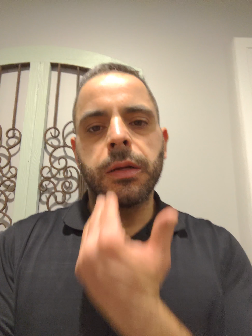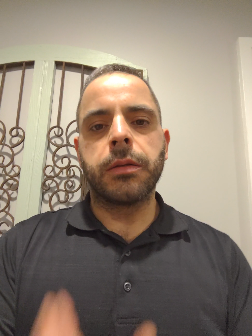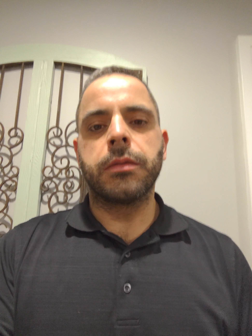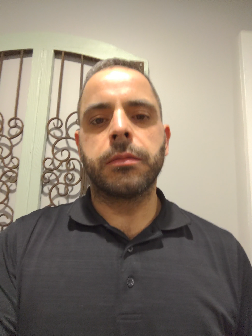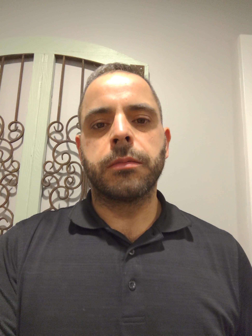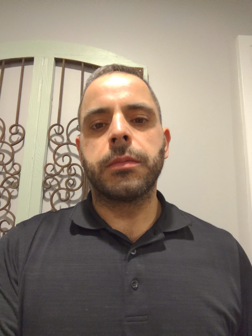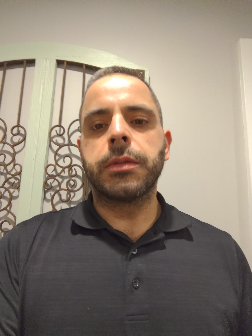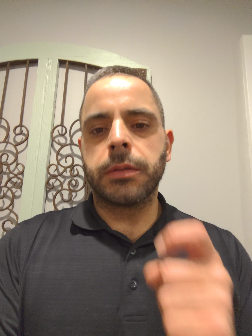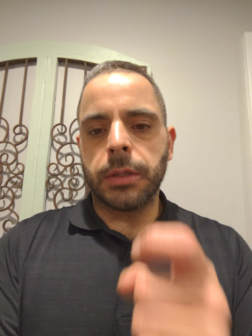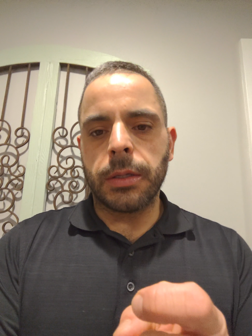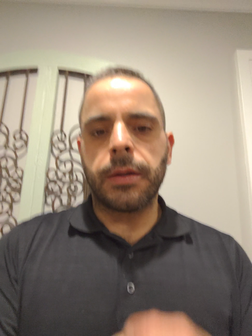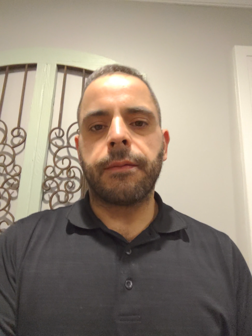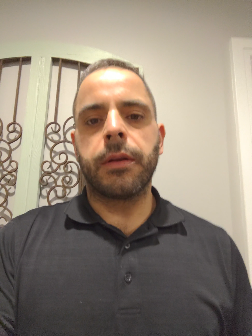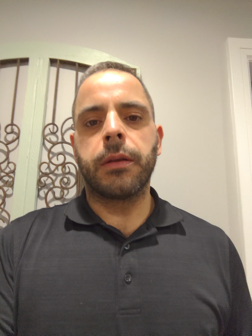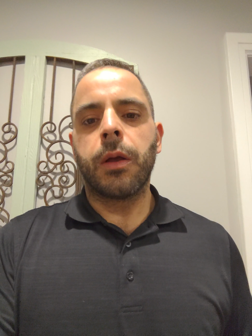gift